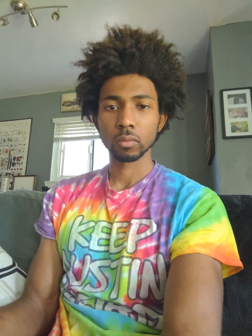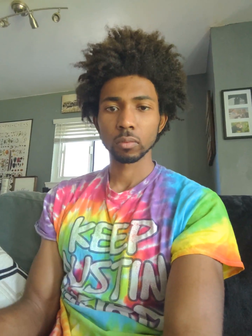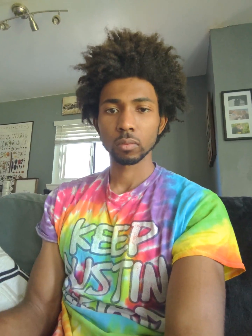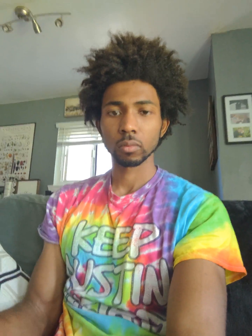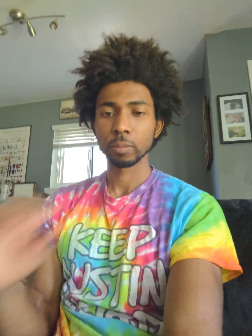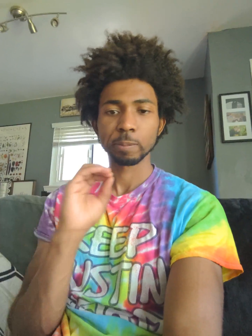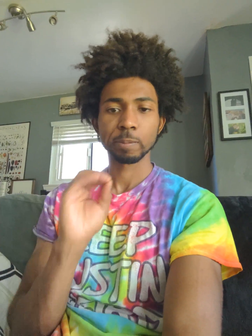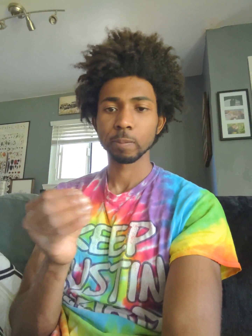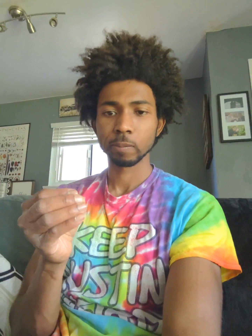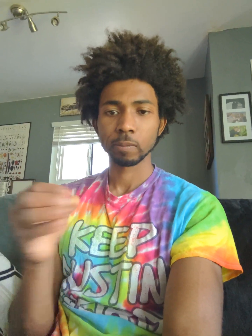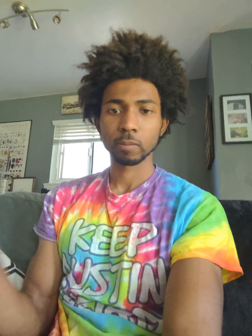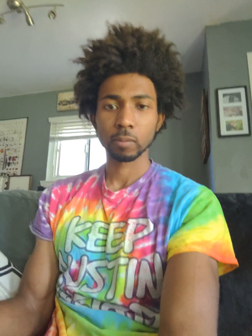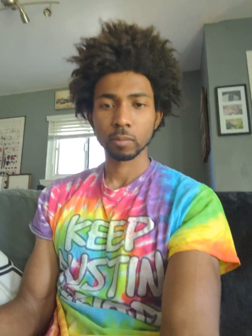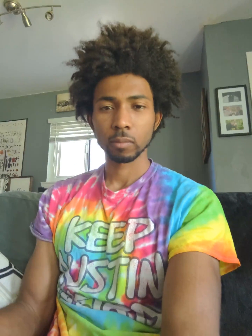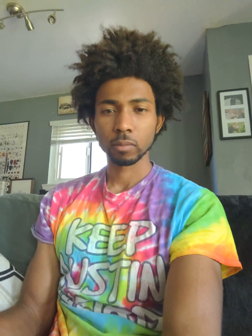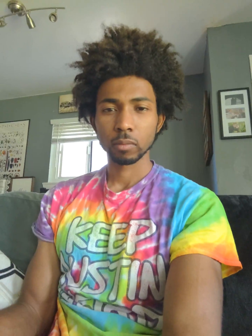none